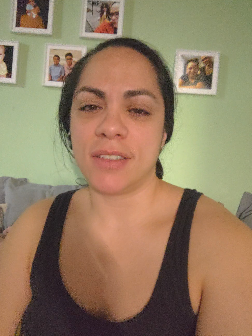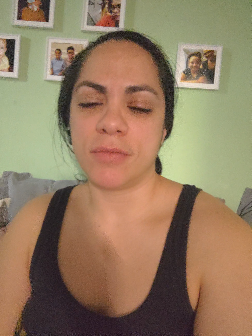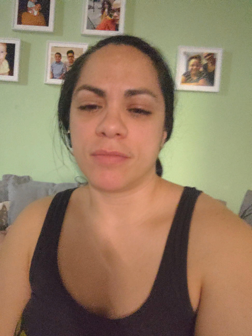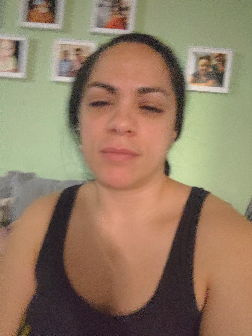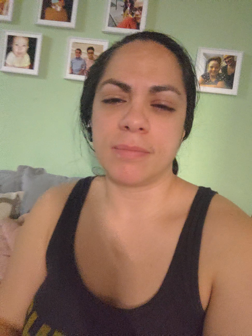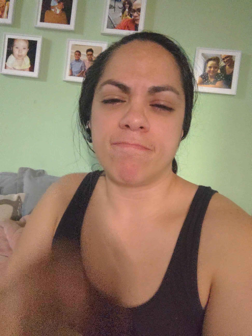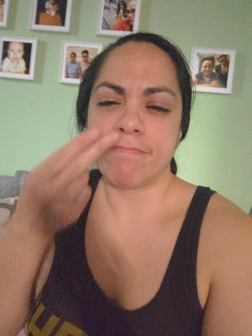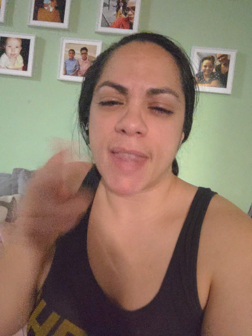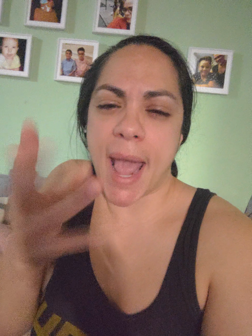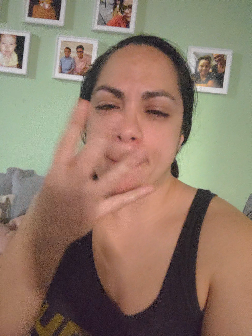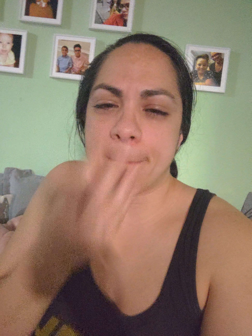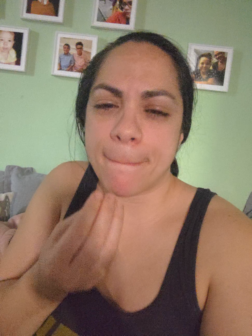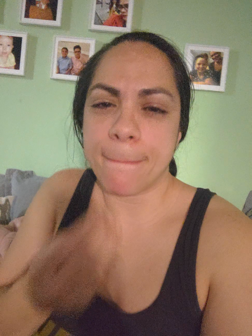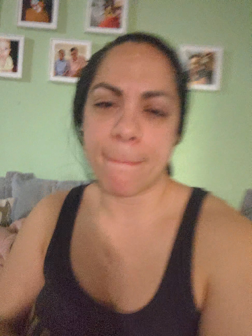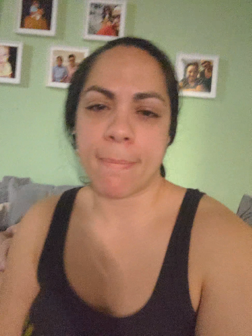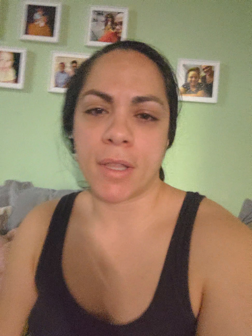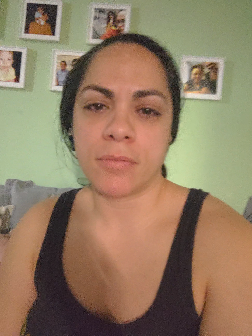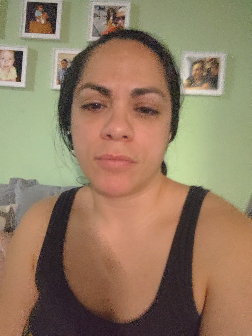nap